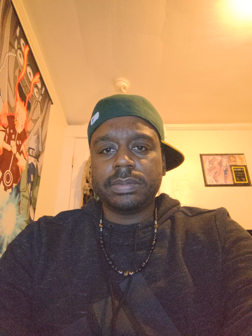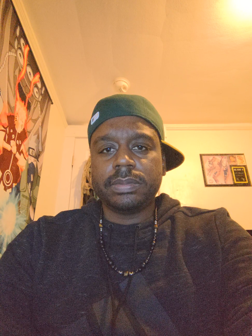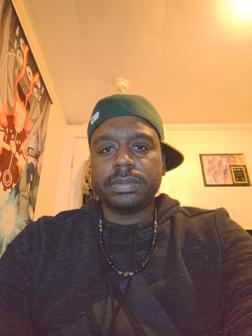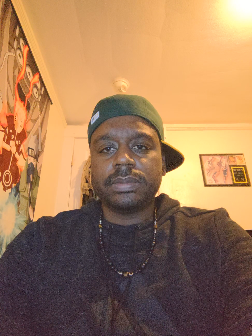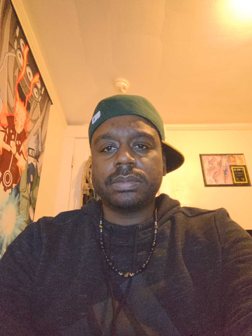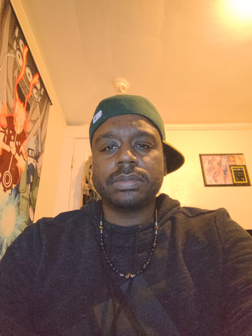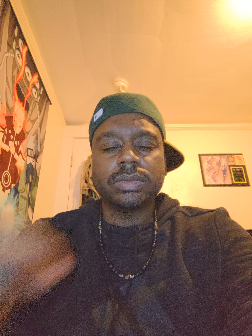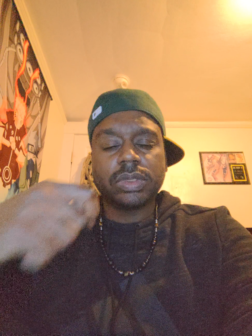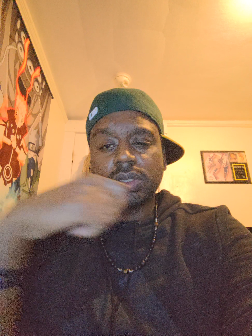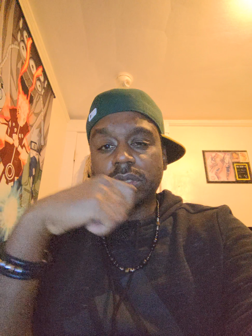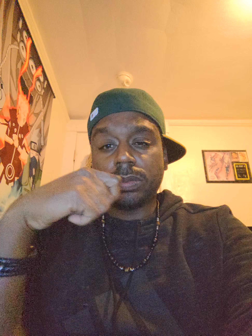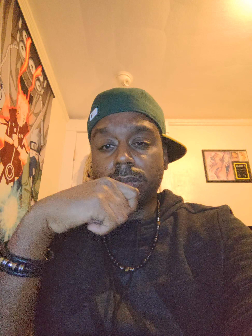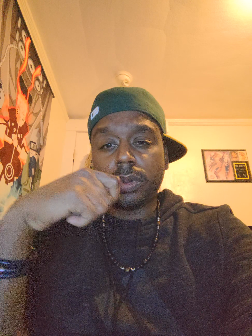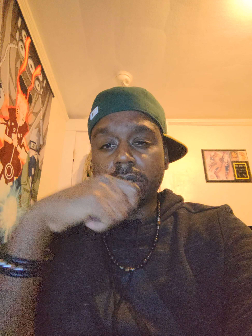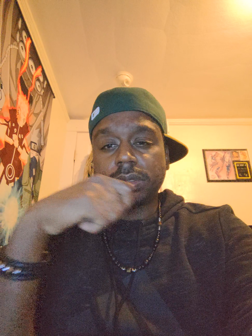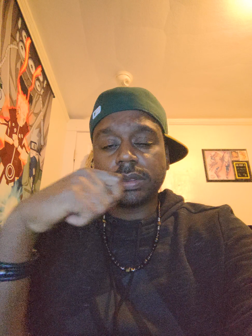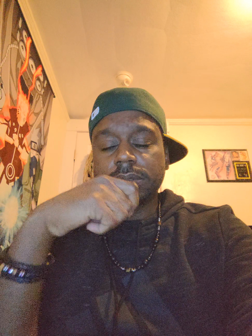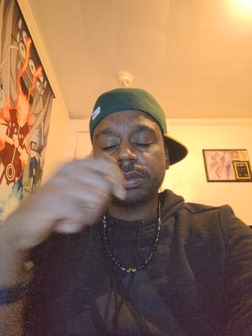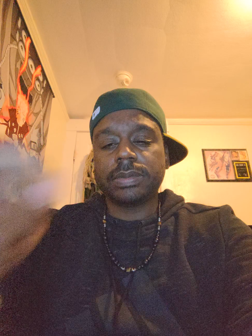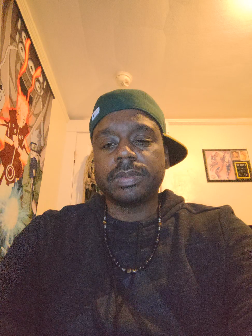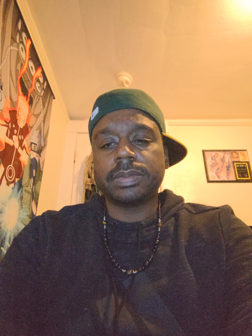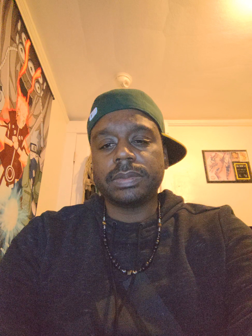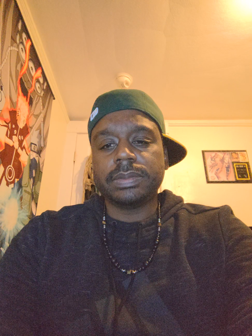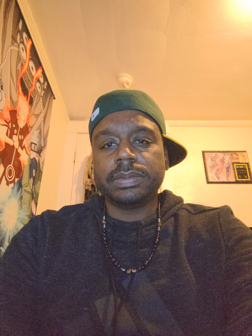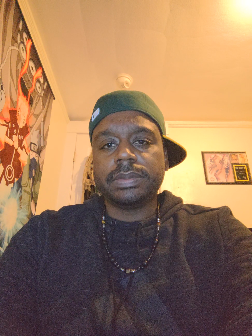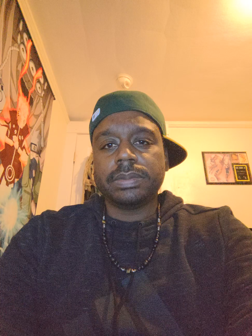toothbrush